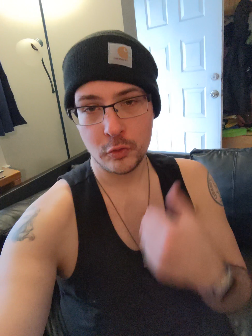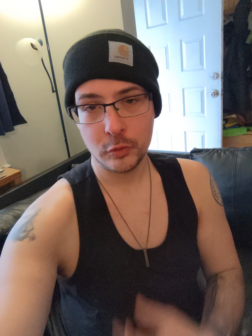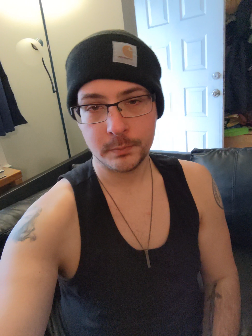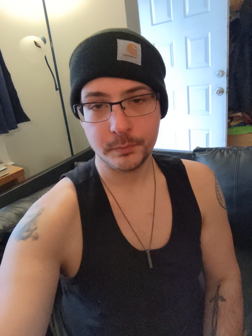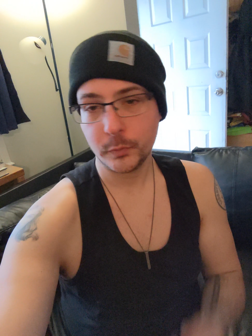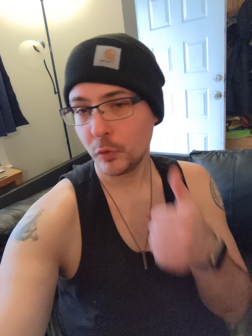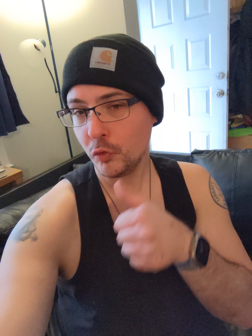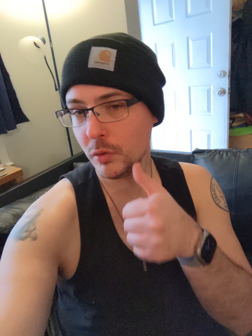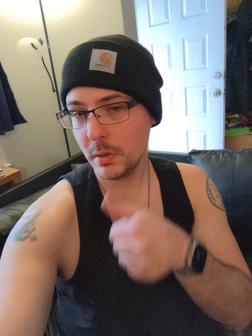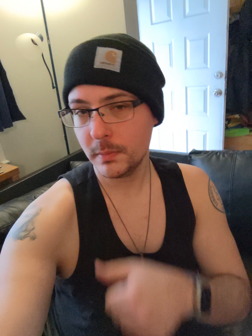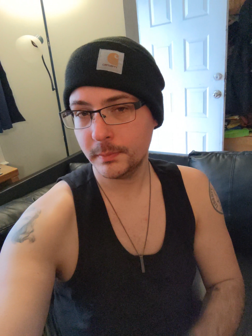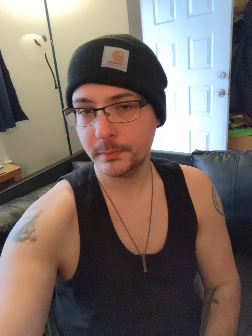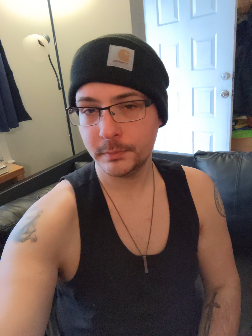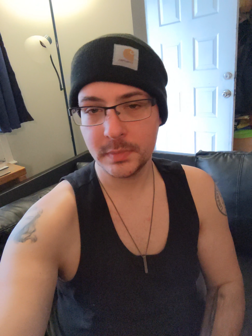girl